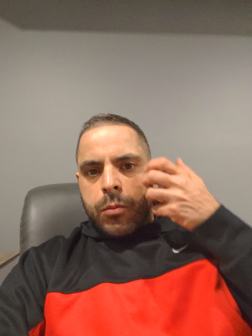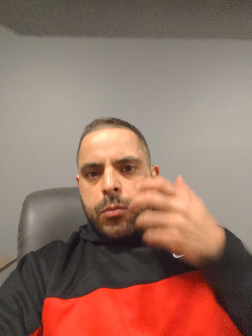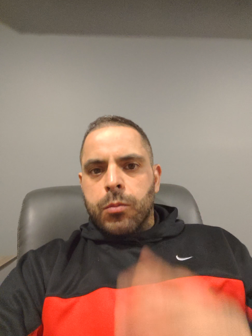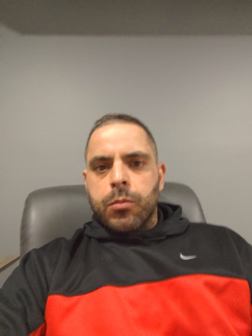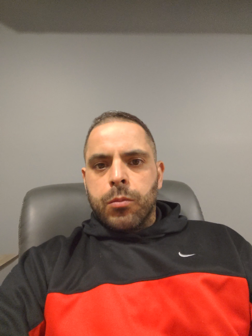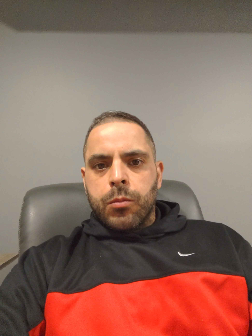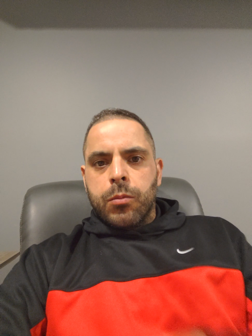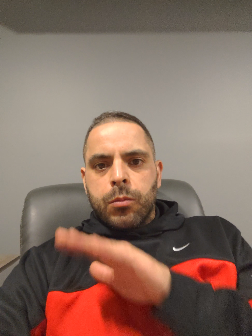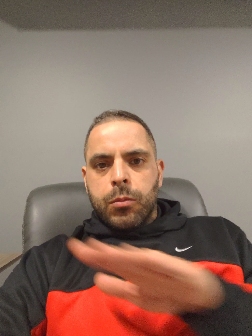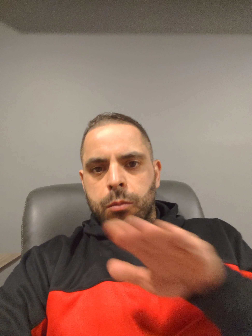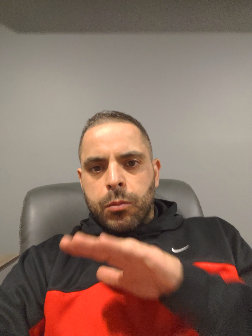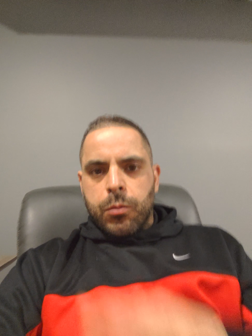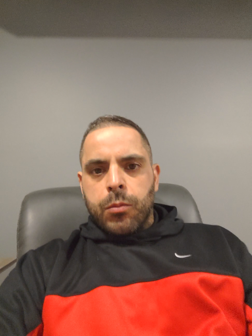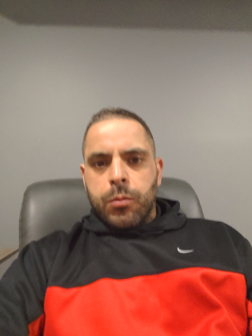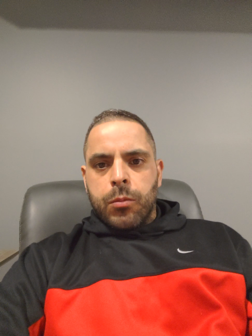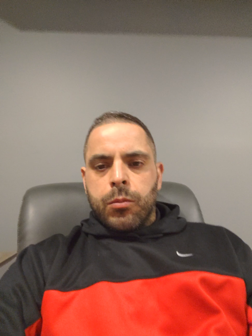clean